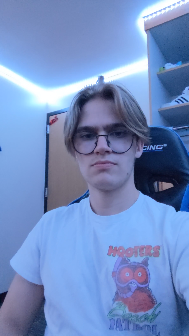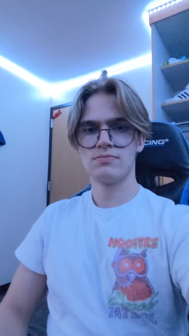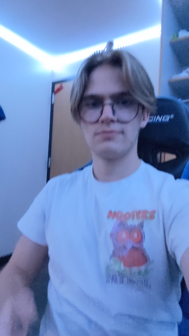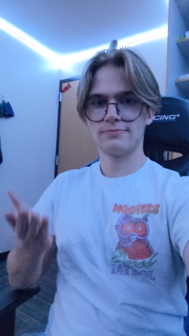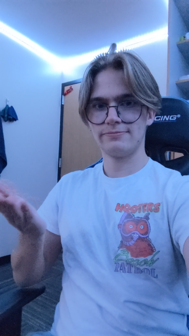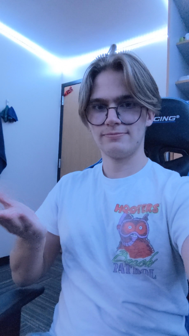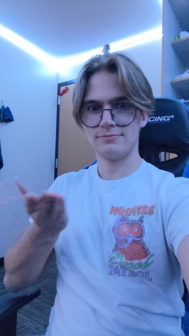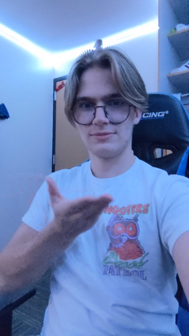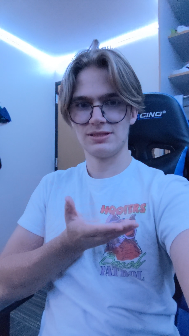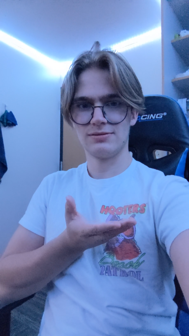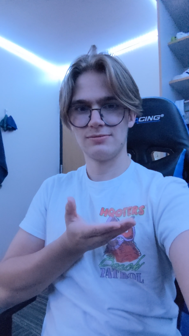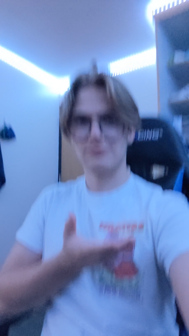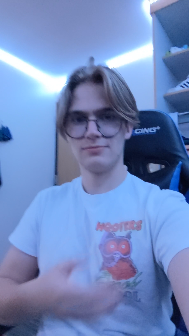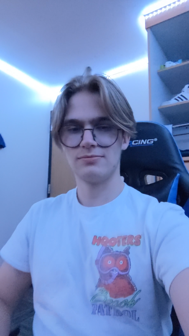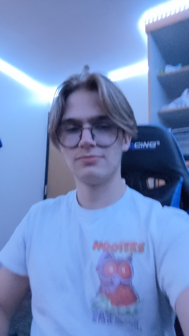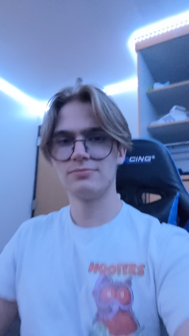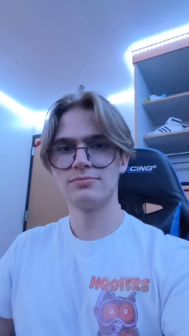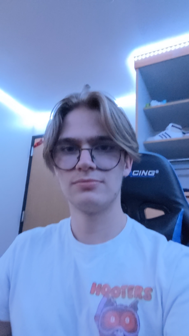bring